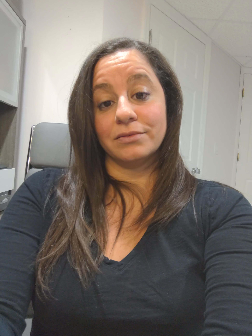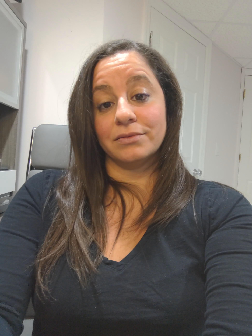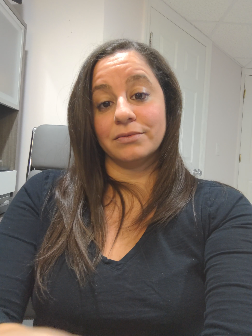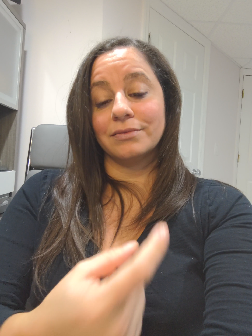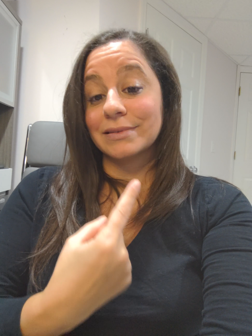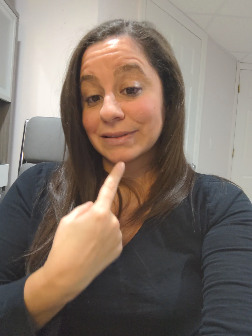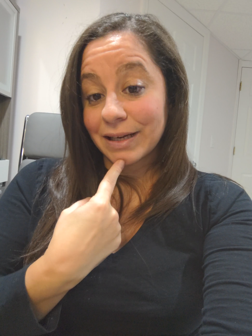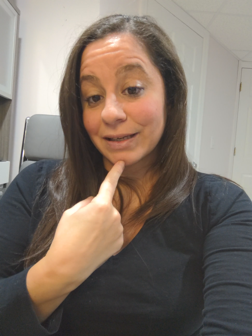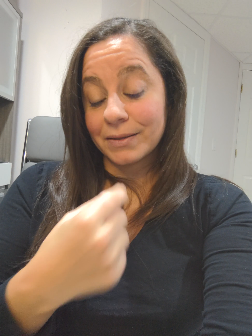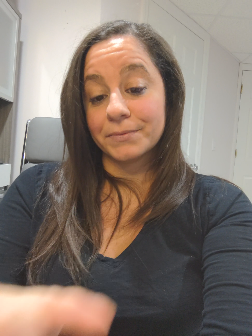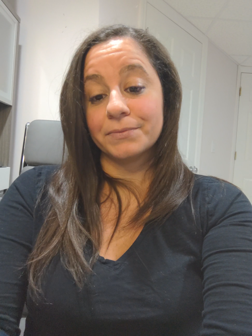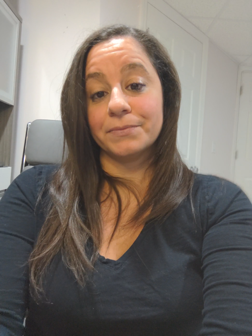say